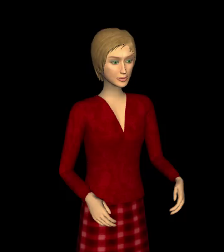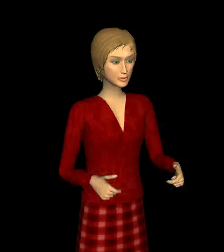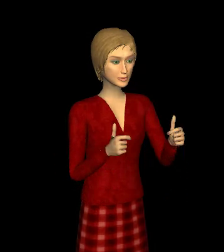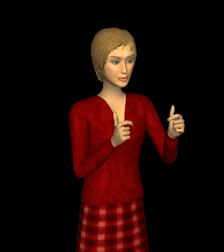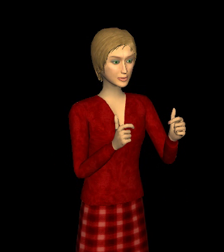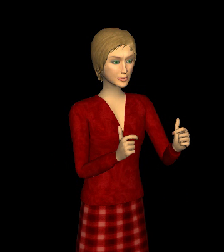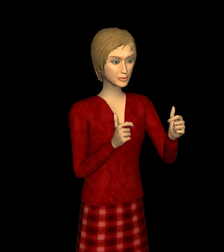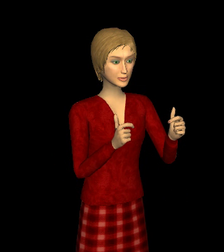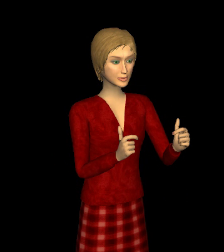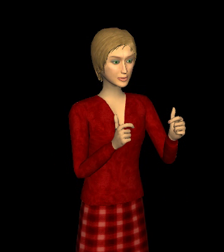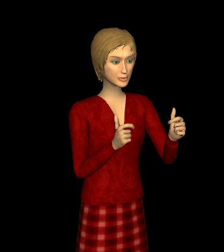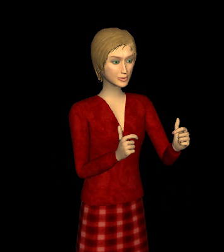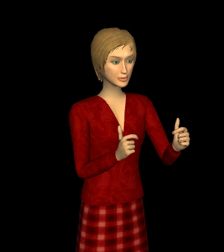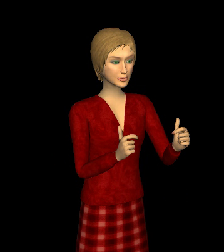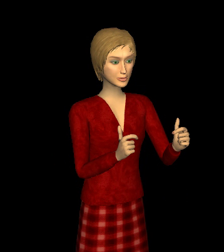فرصة